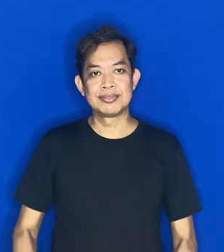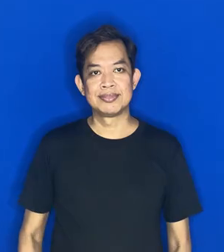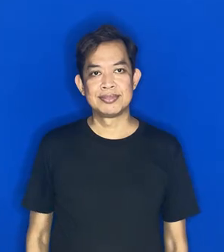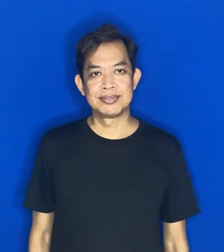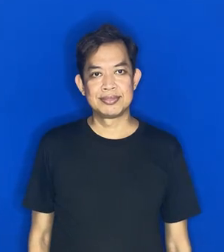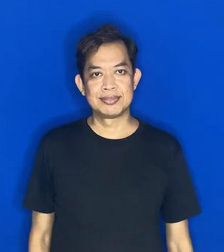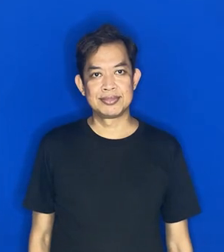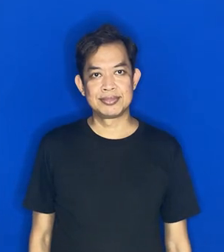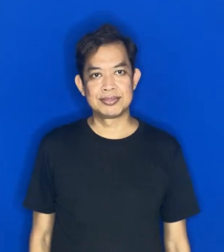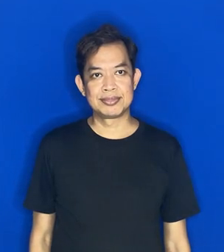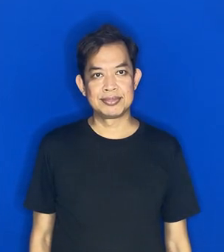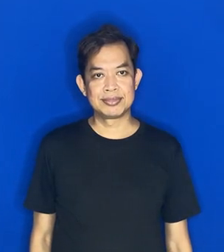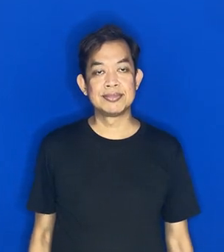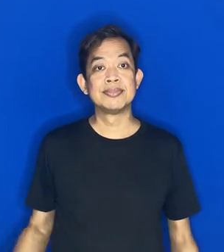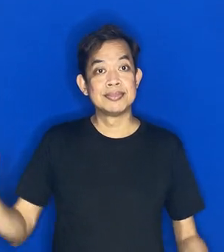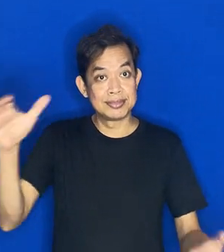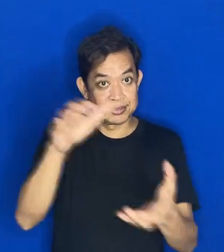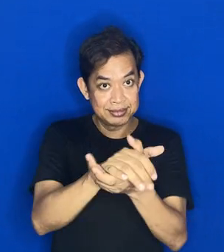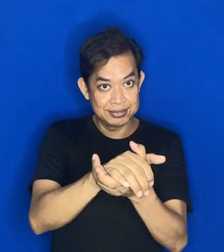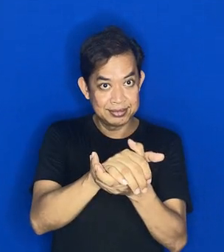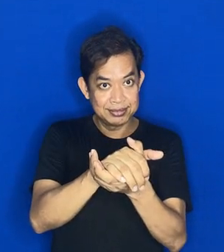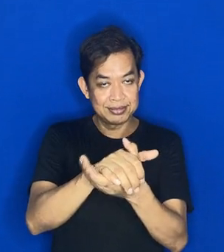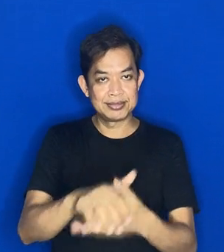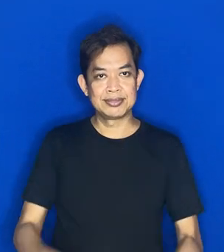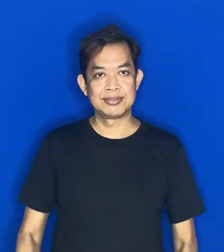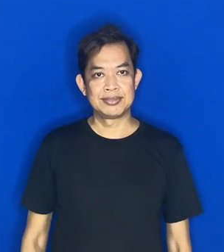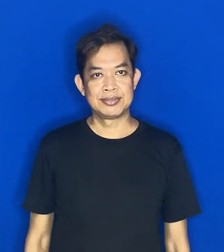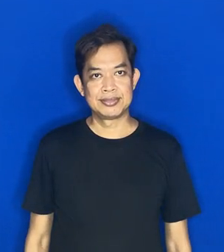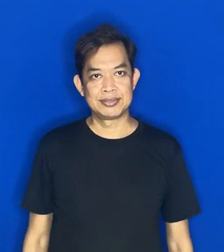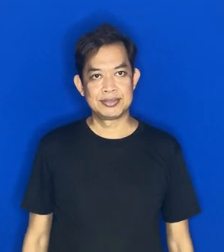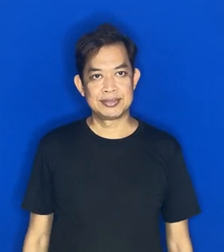married